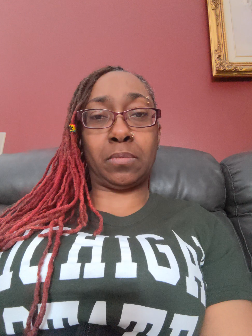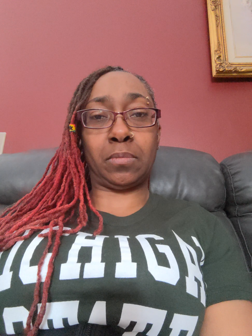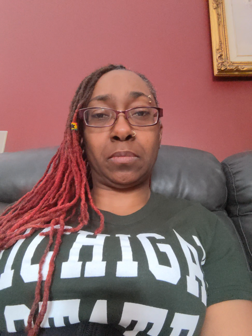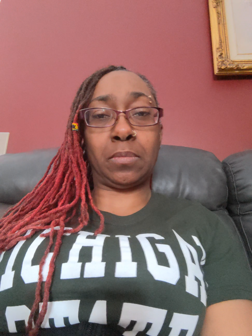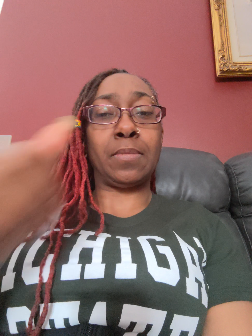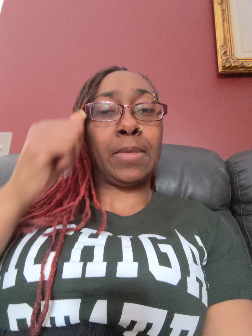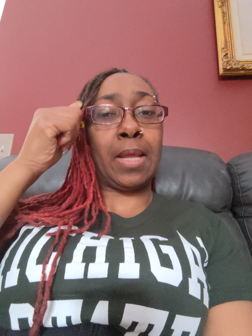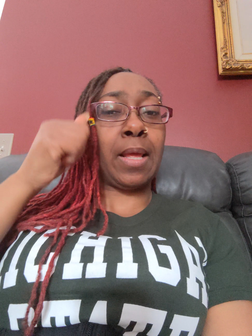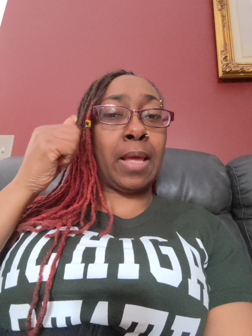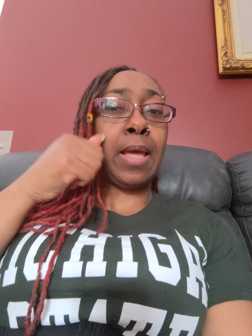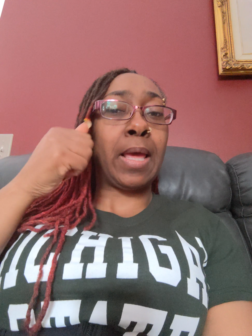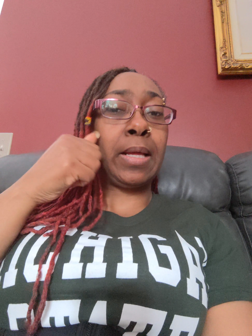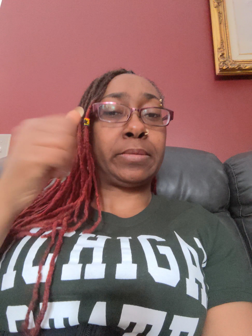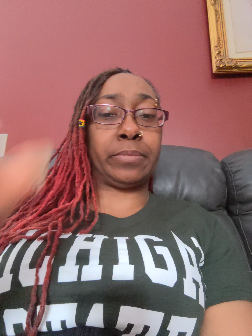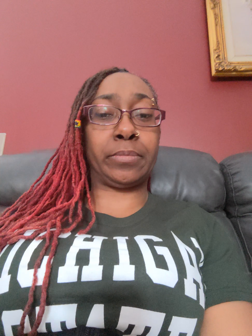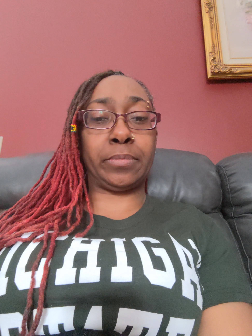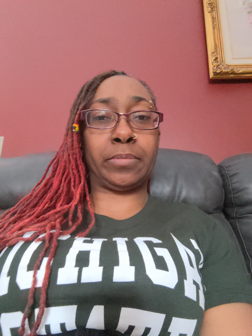aunt